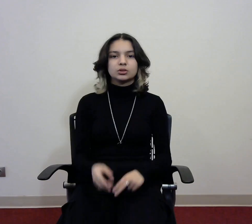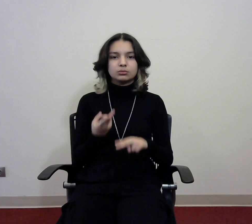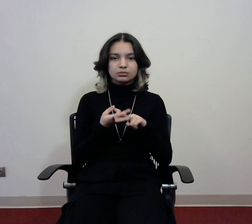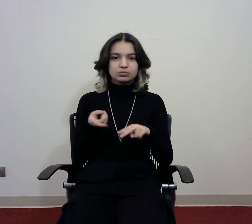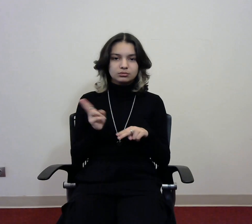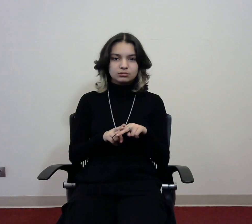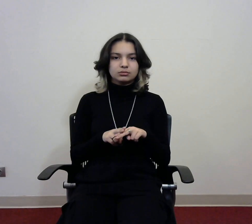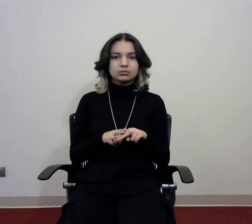bu